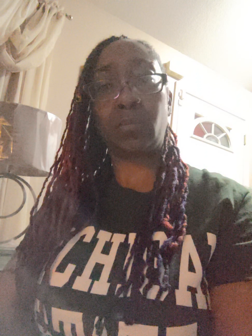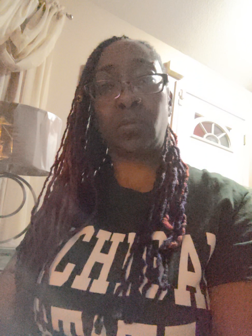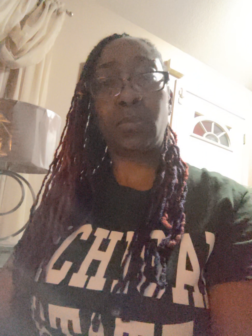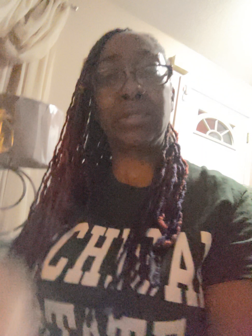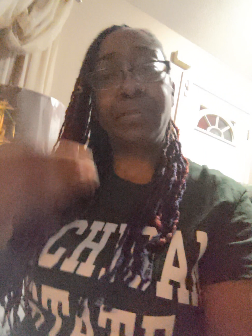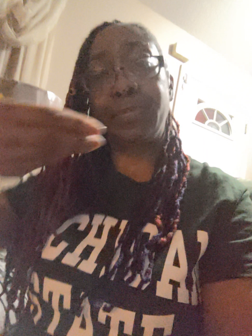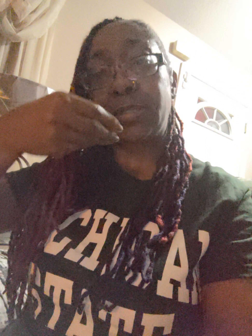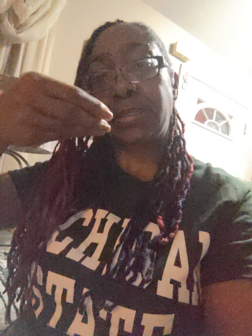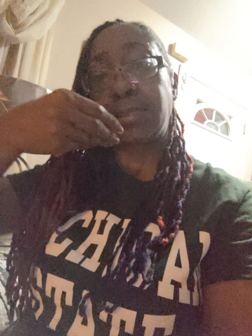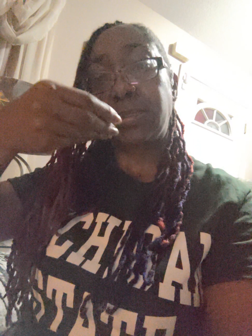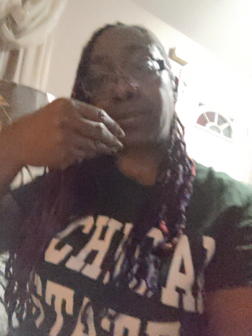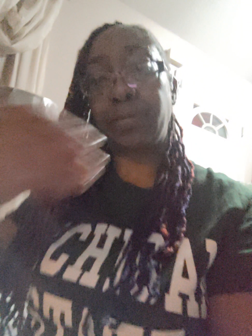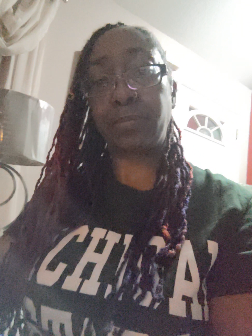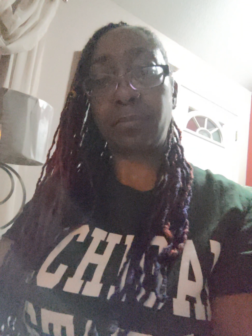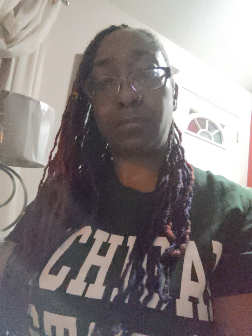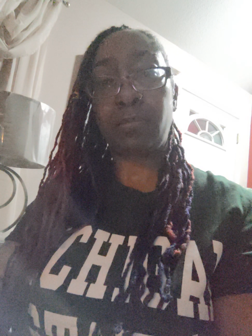pizza